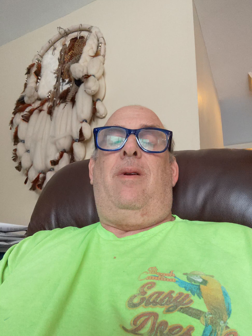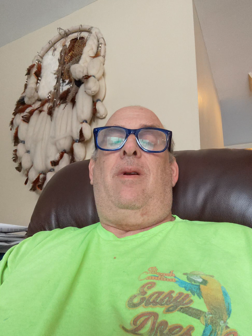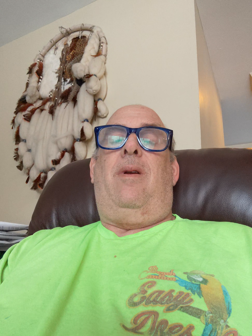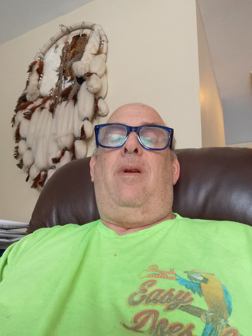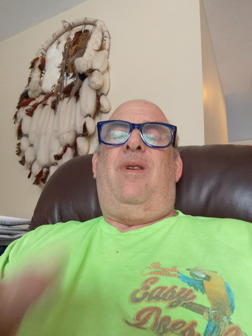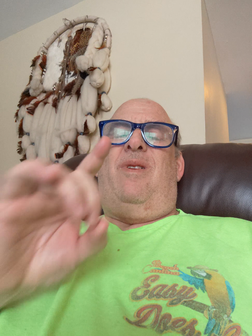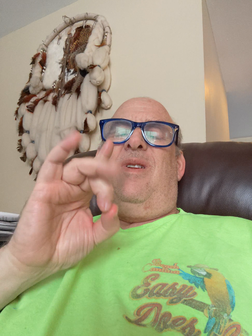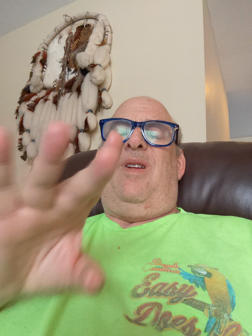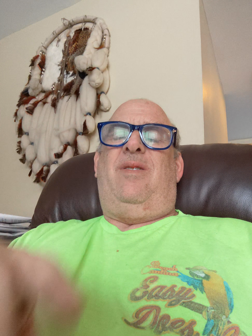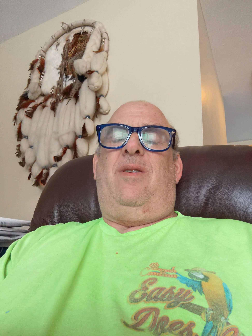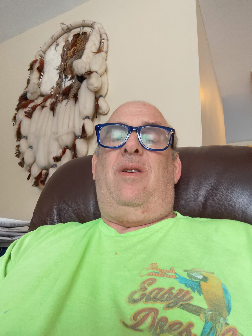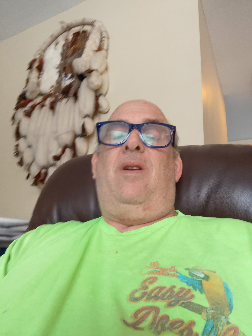hate